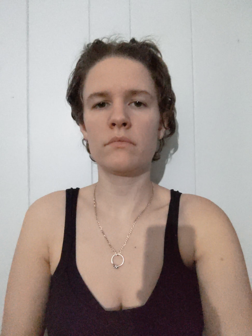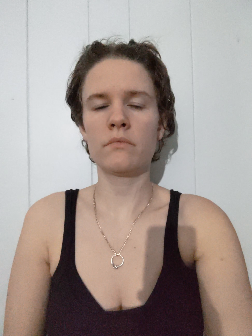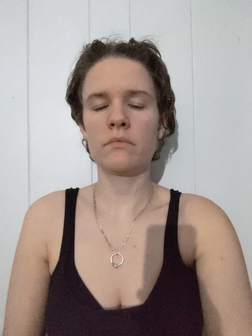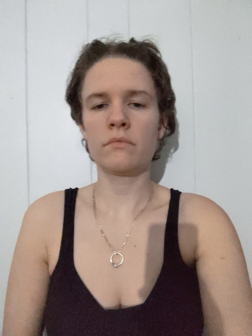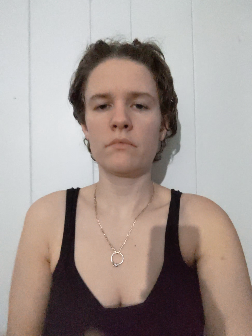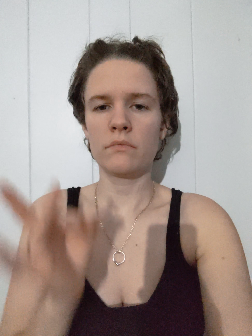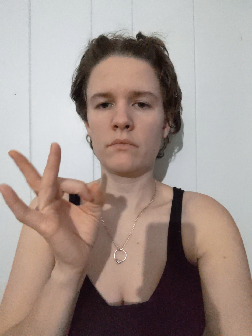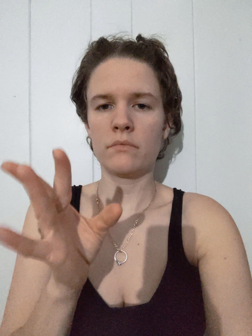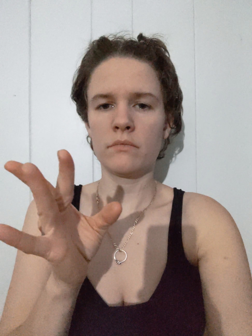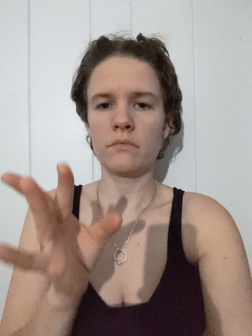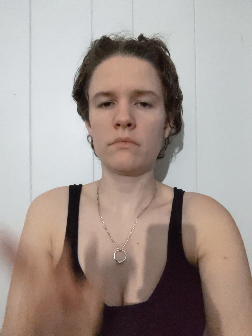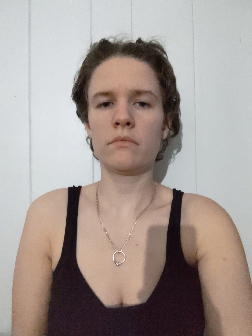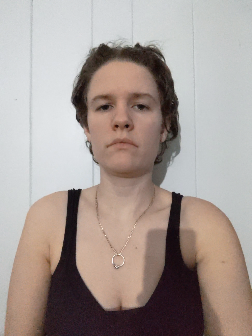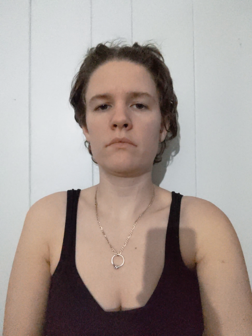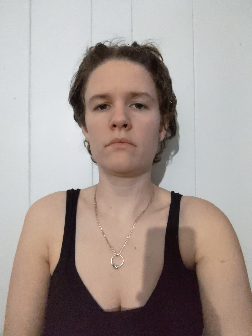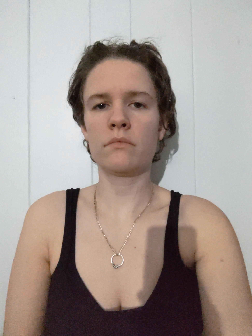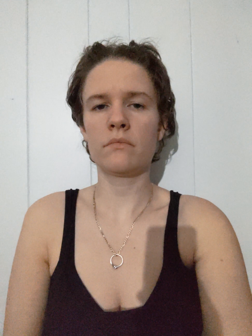hate